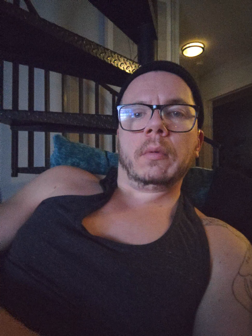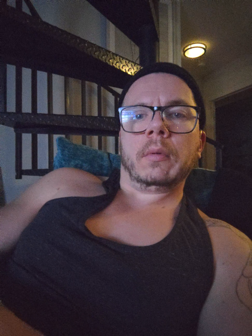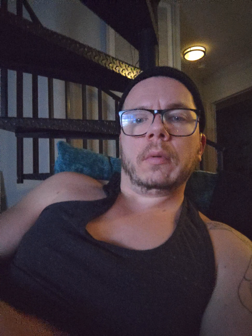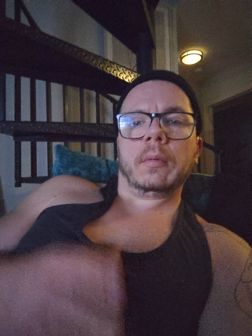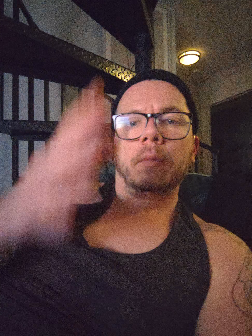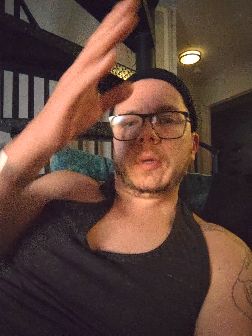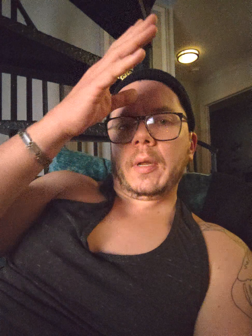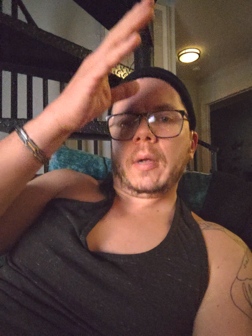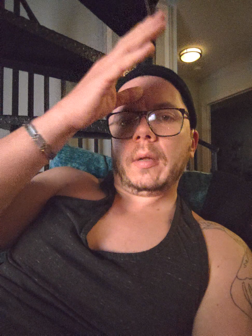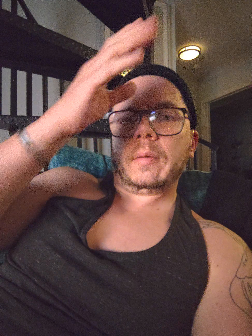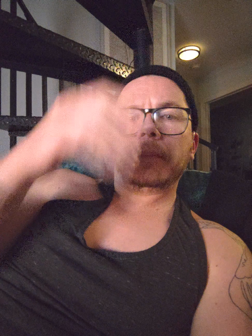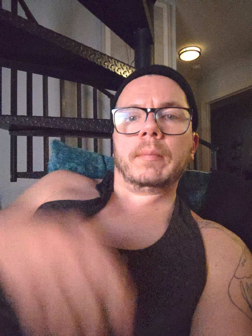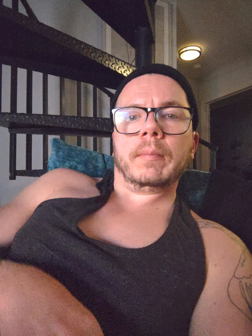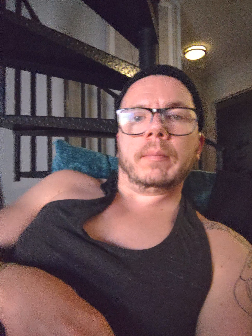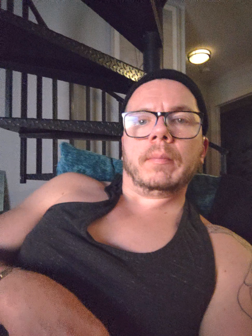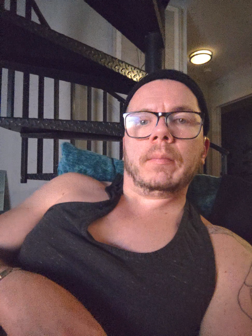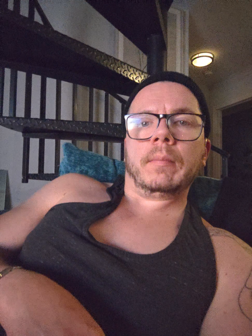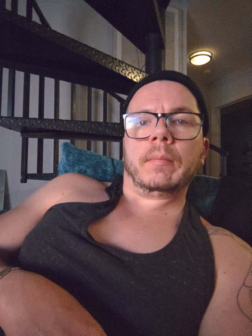dad